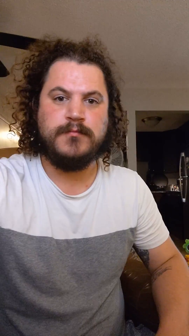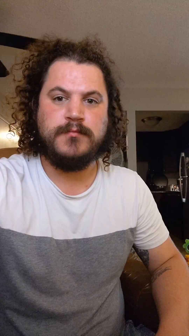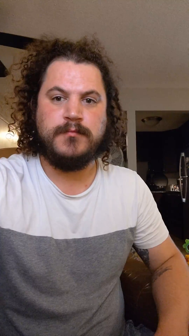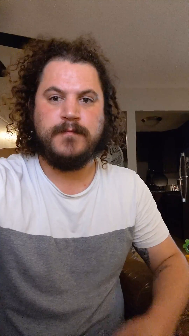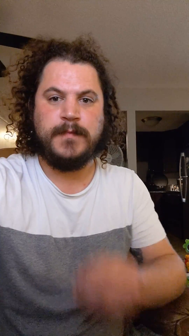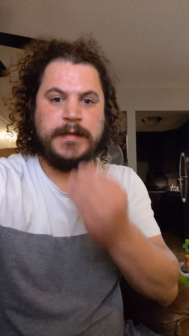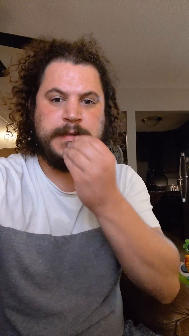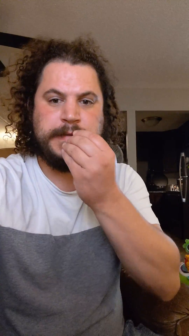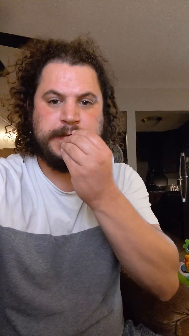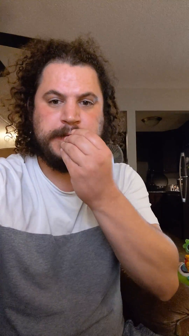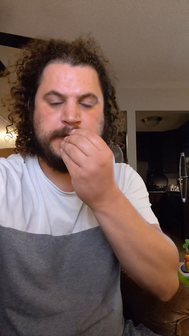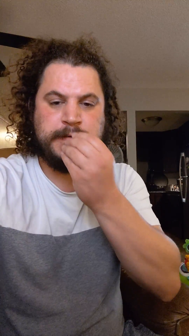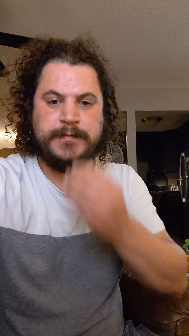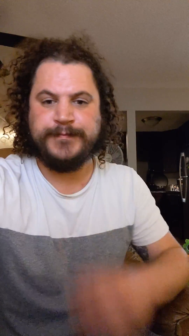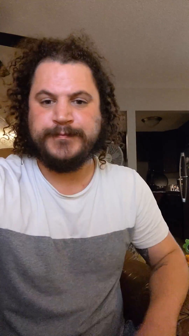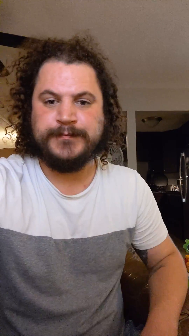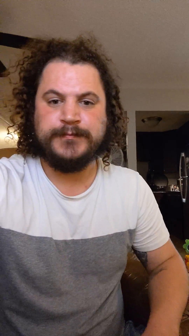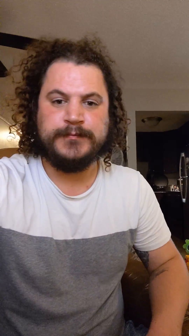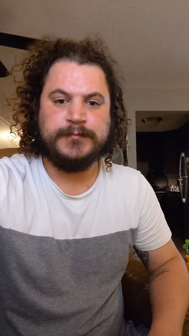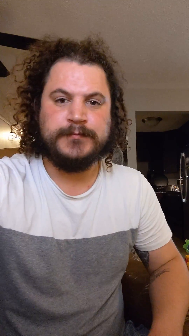eat